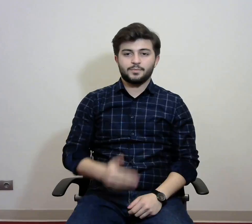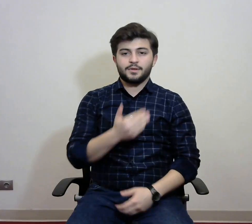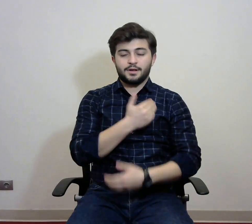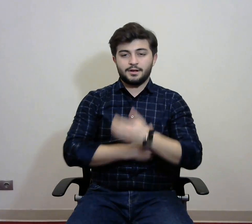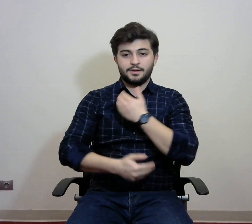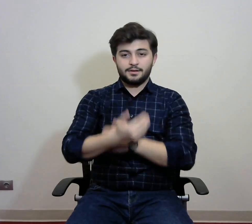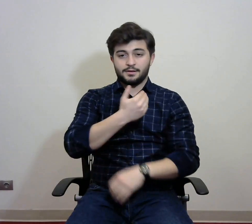əlil